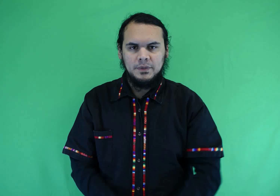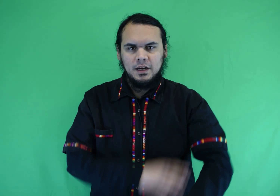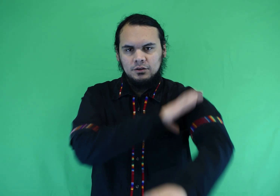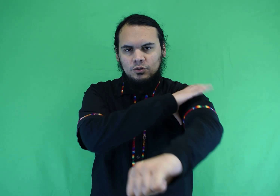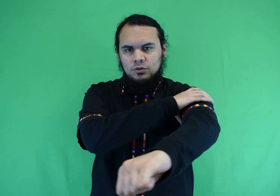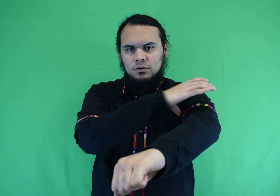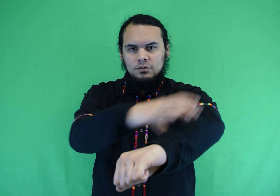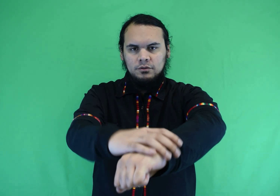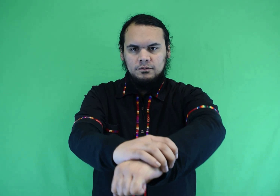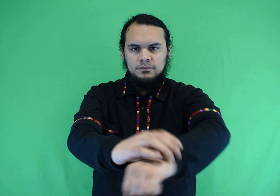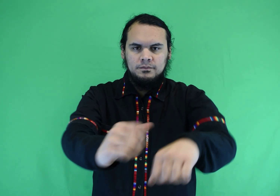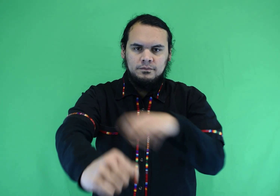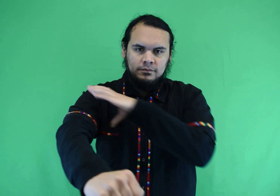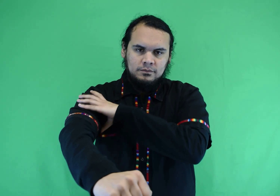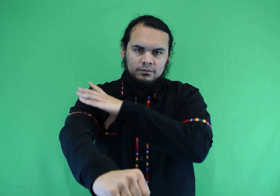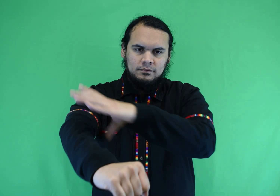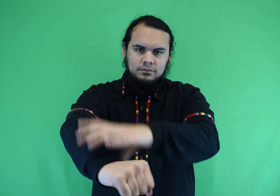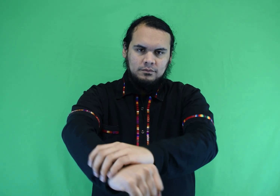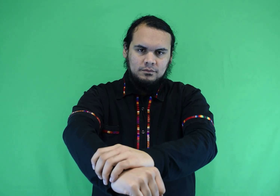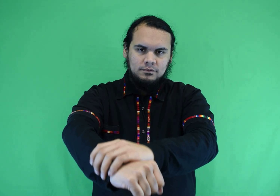brazos